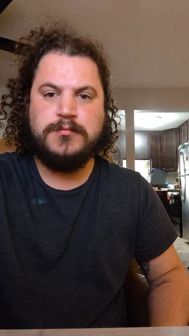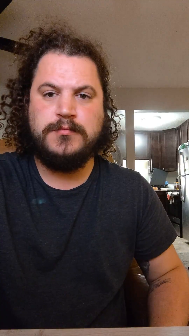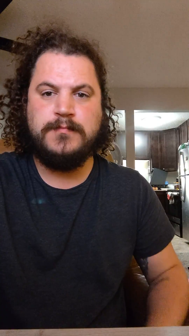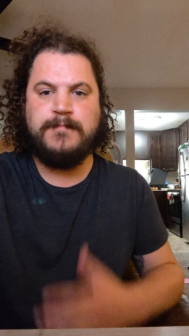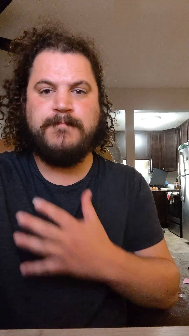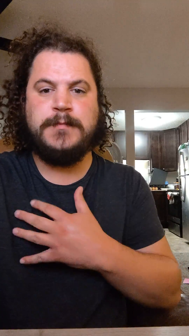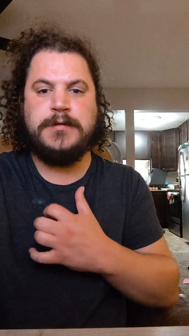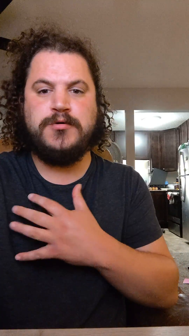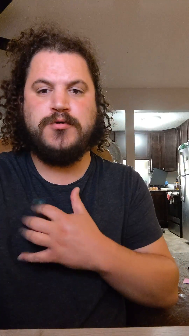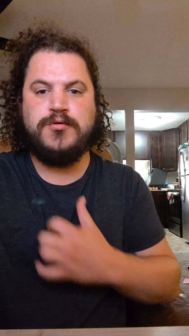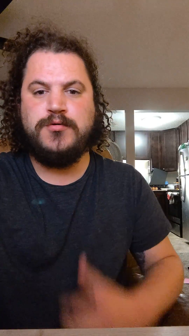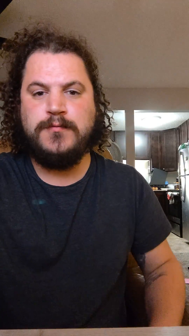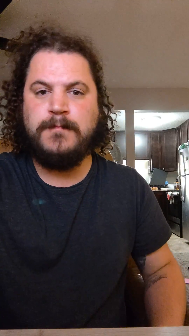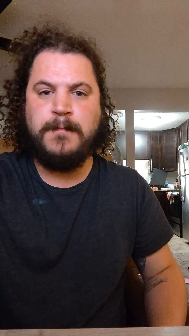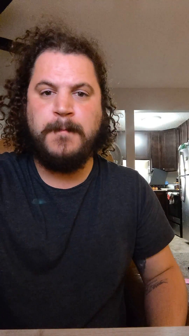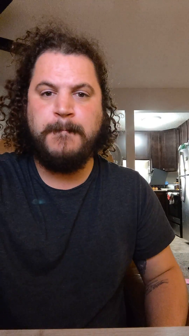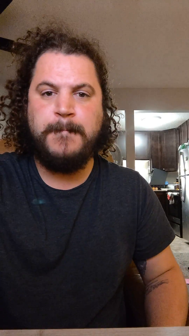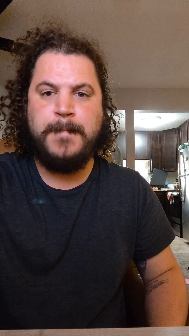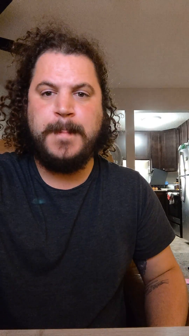bear